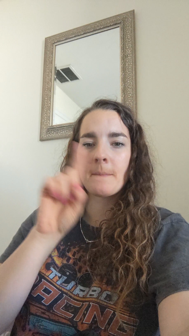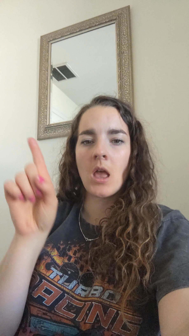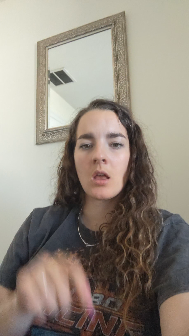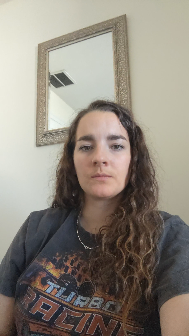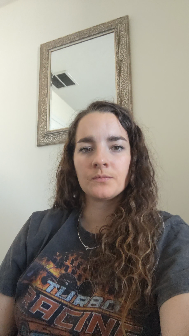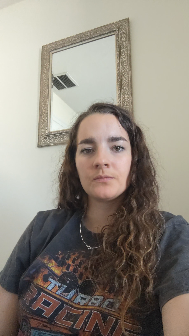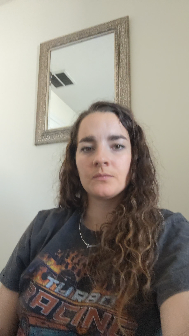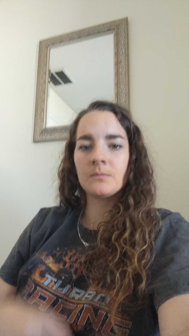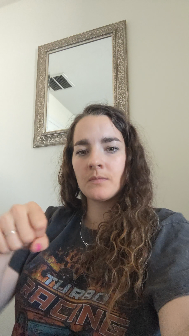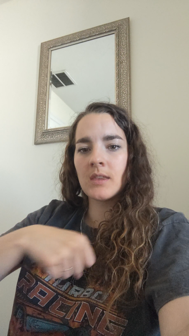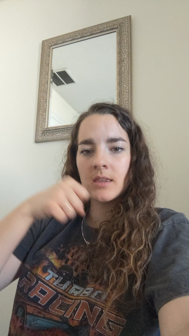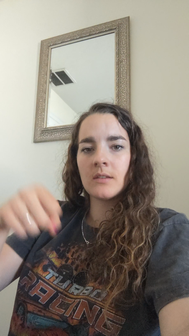bicycle